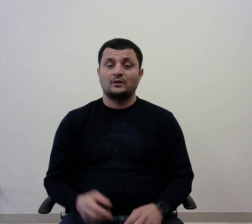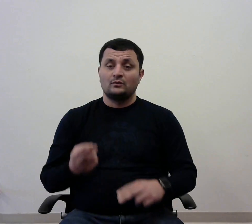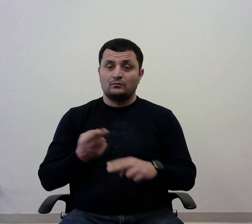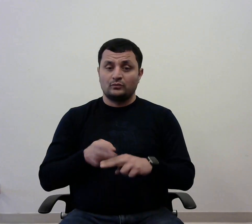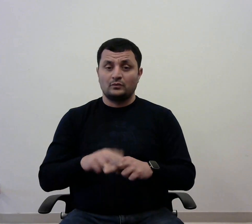bu